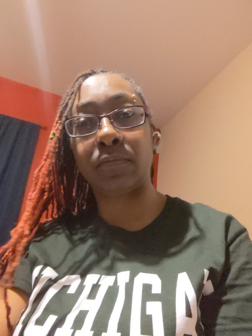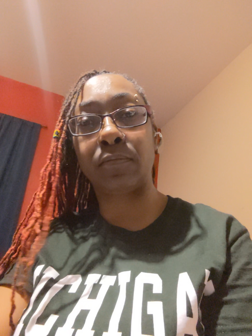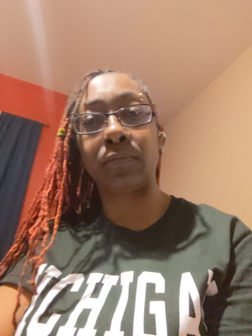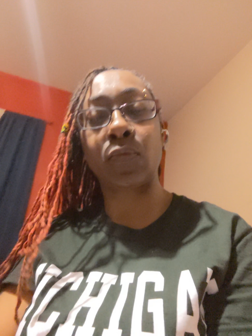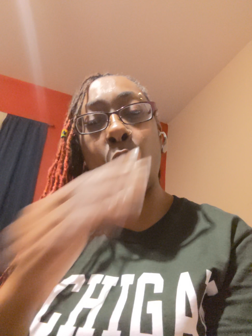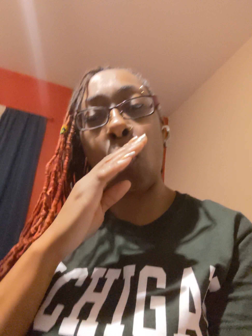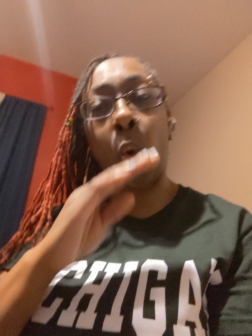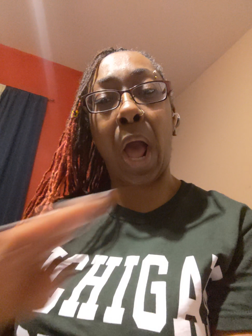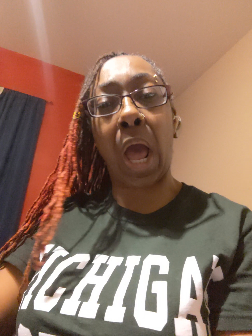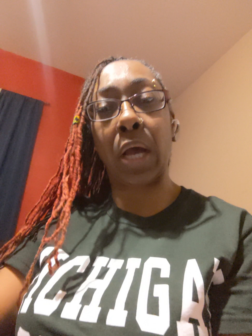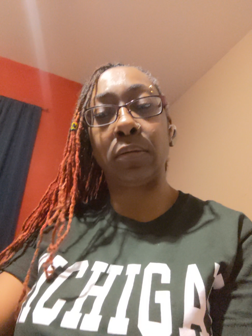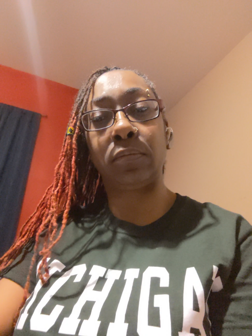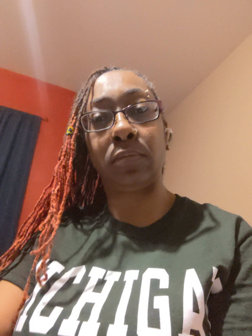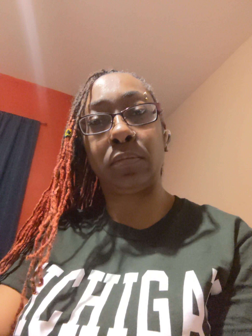quiet